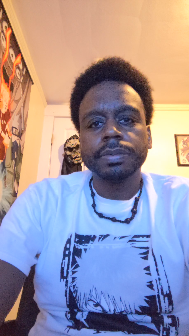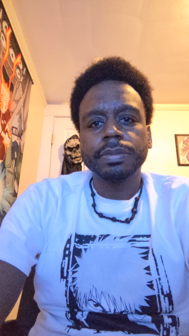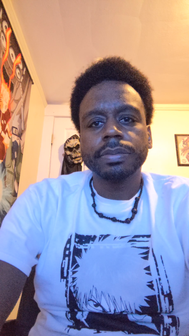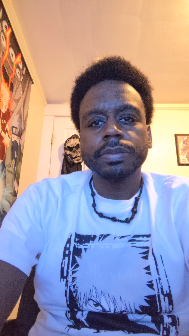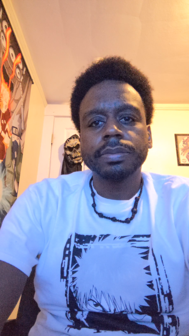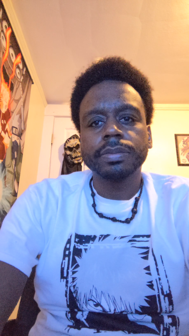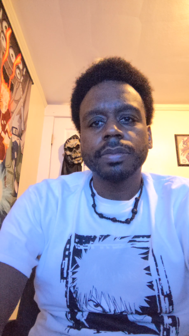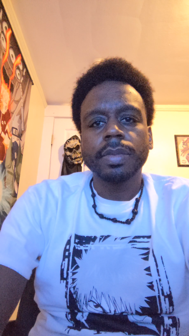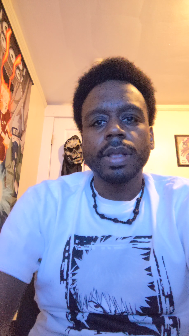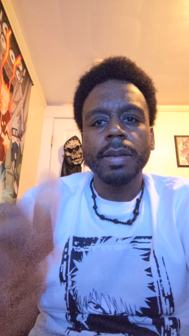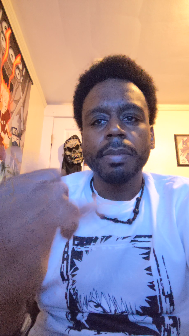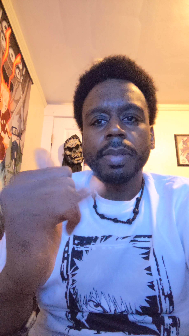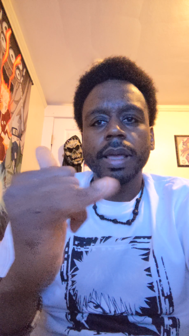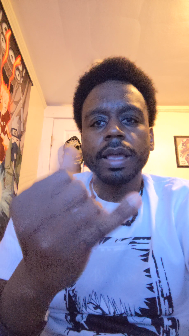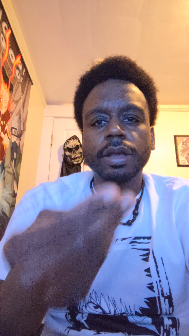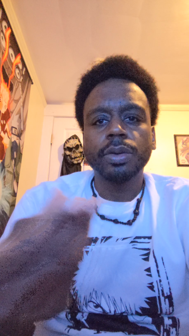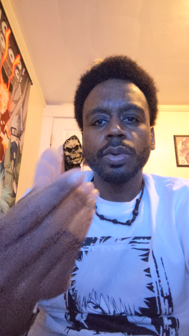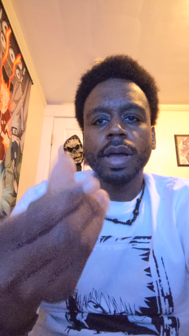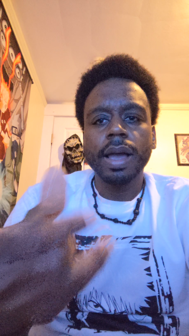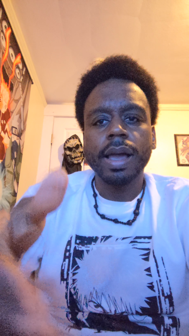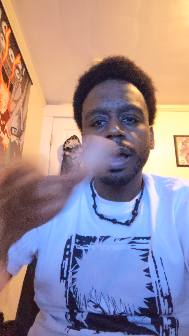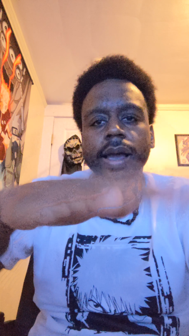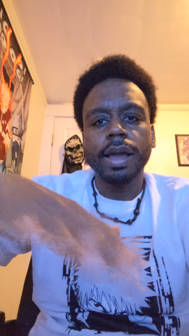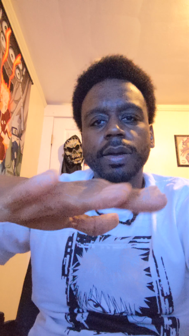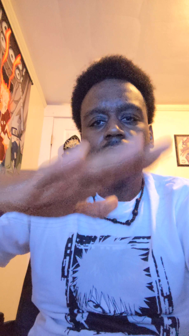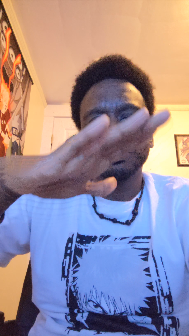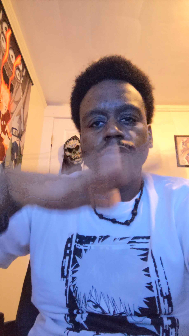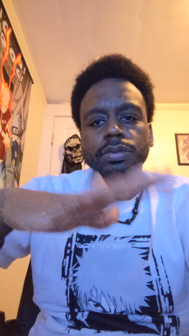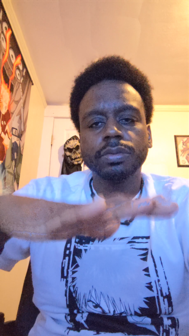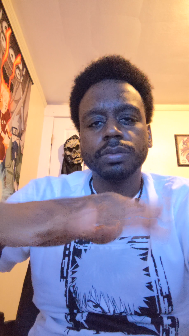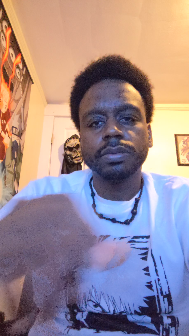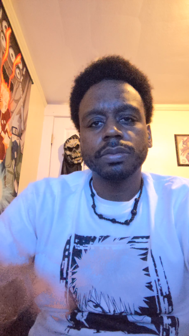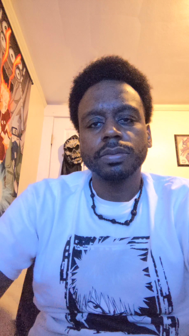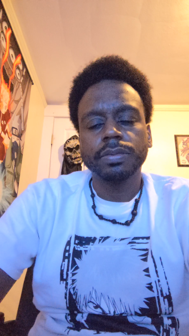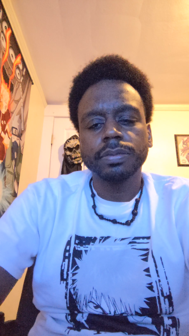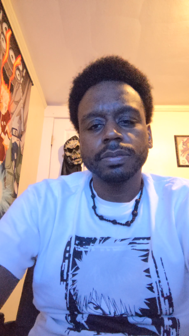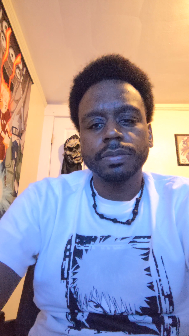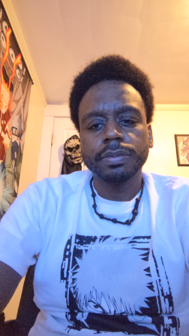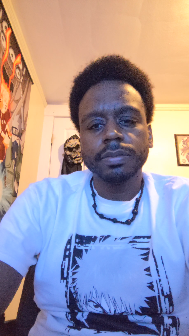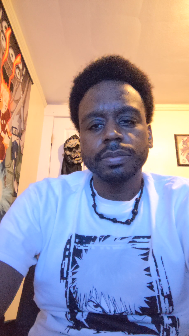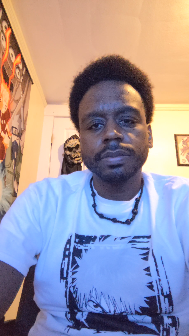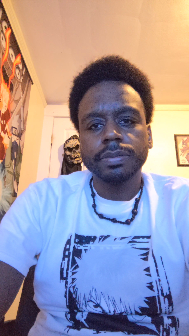playground